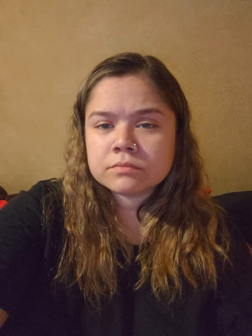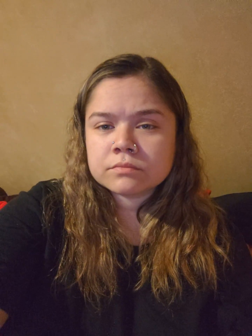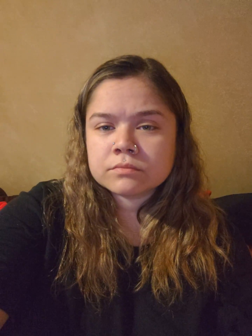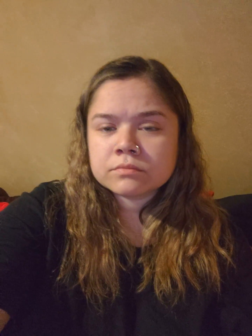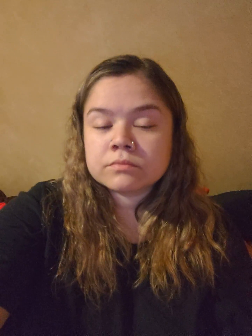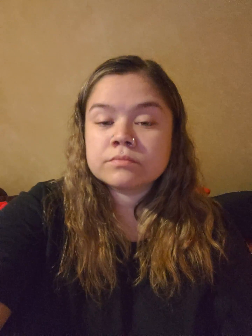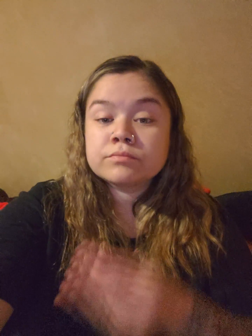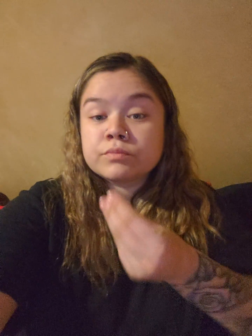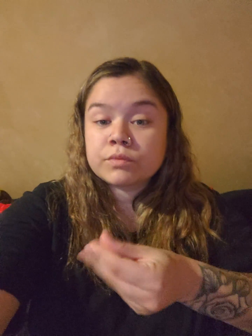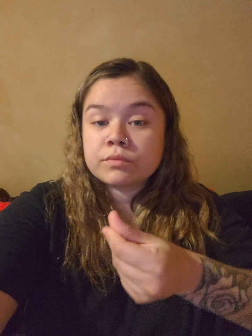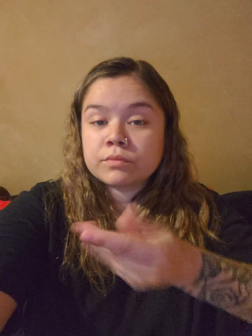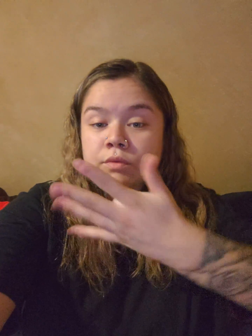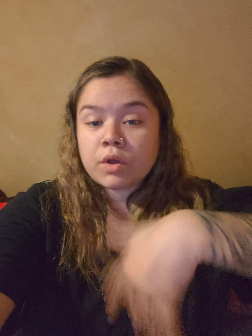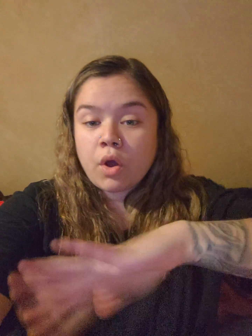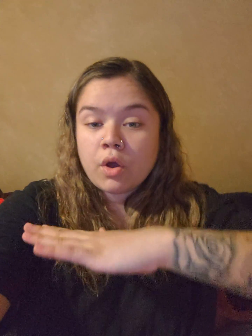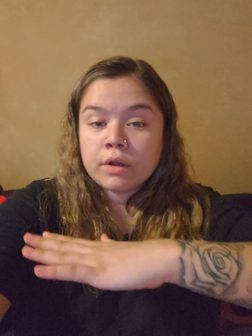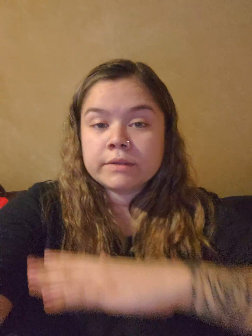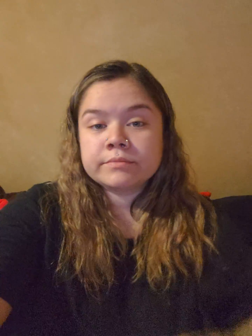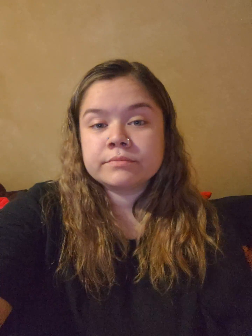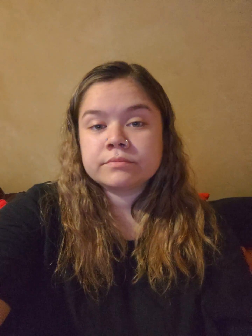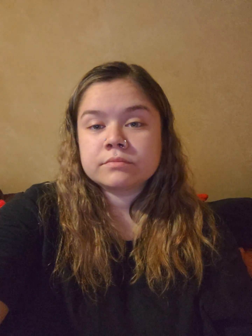garden